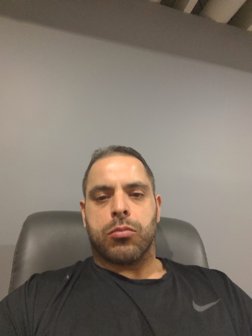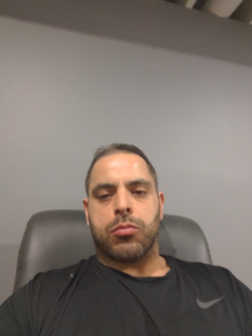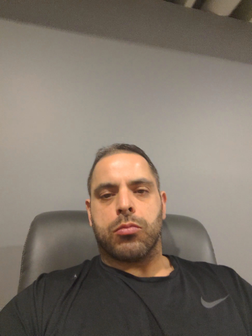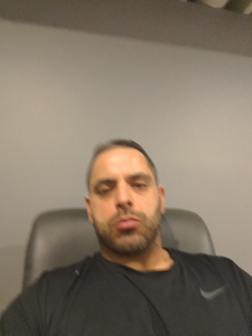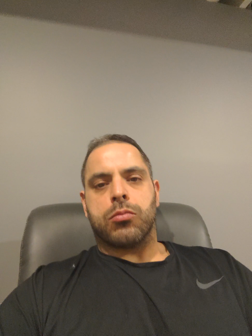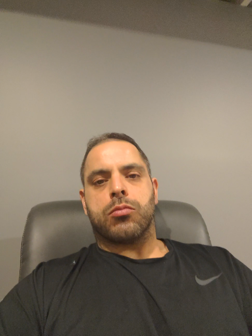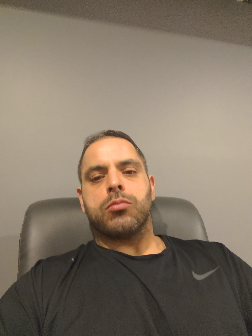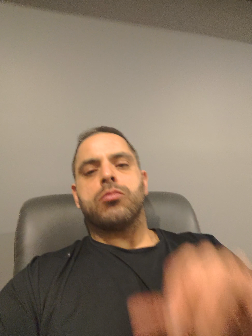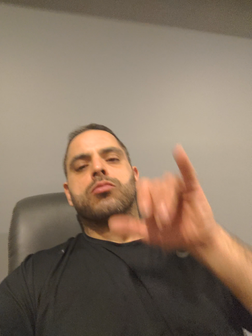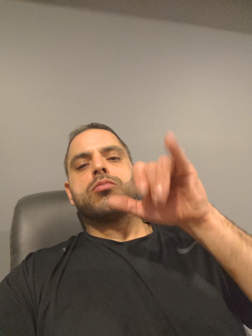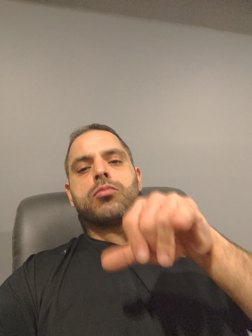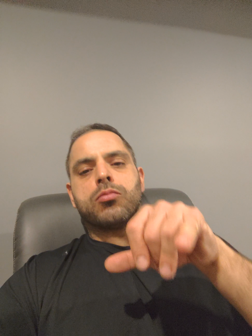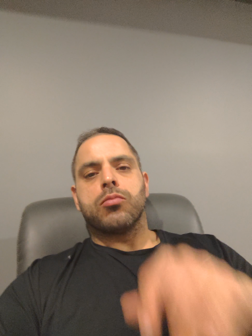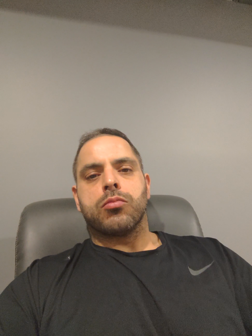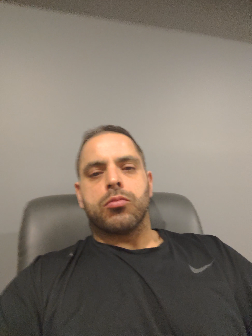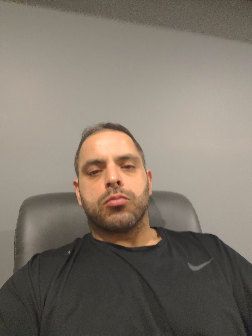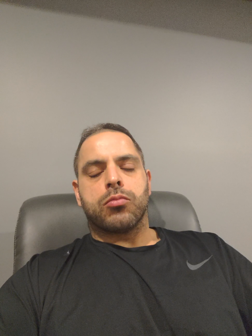that